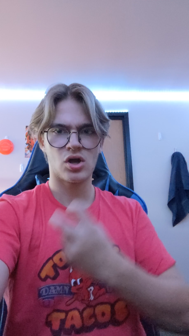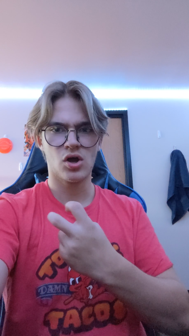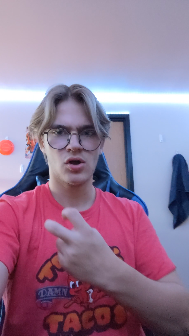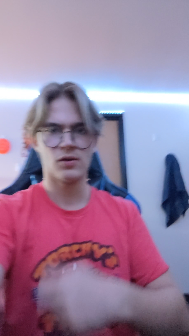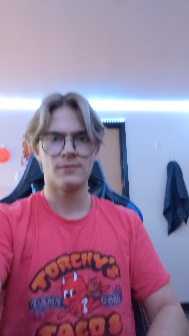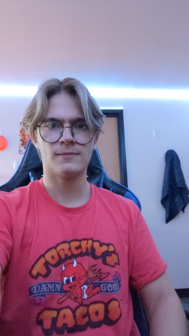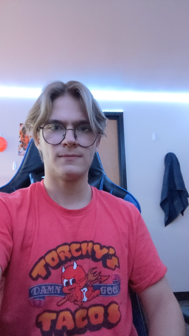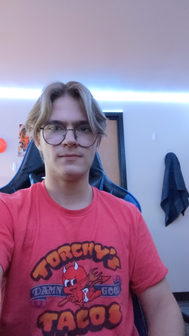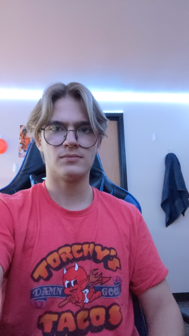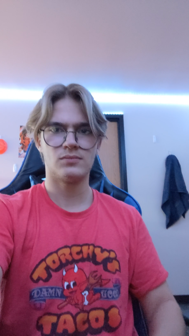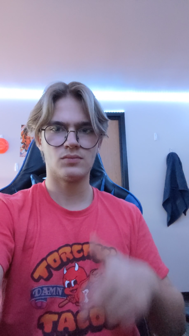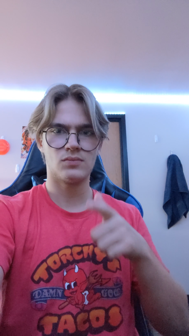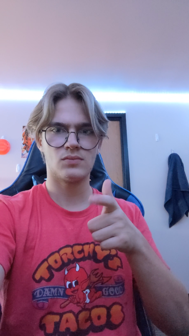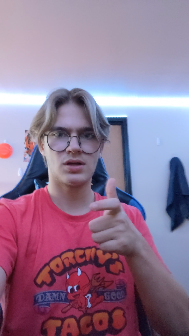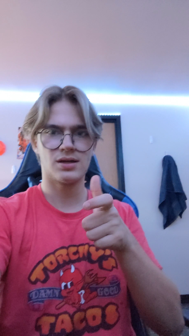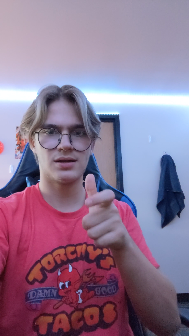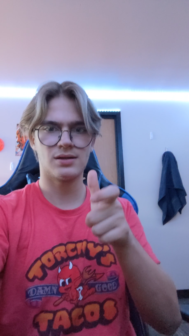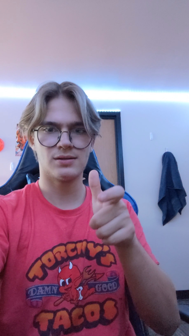run